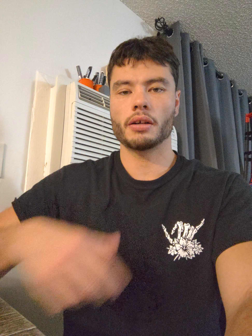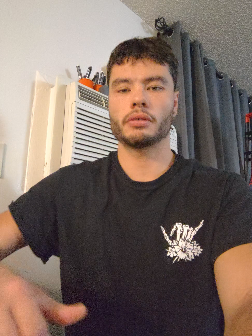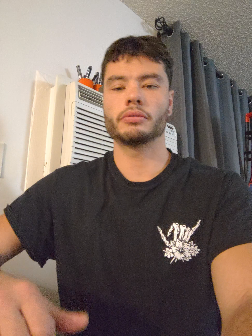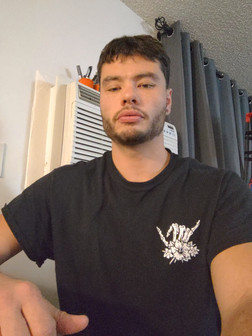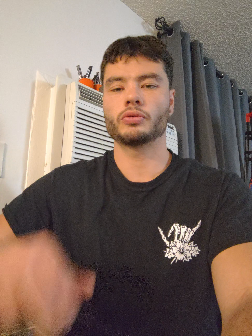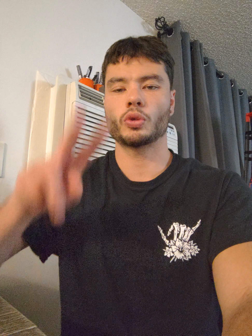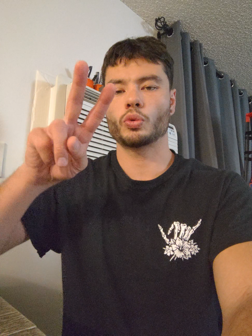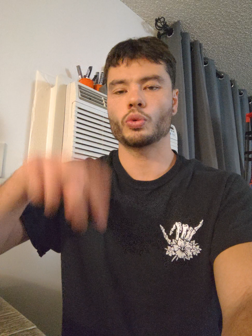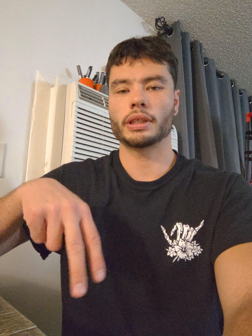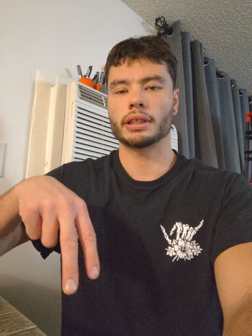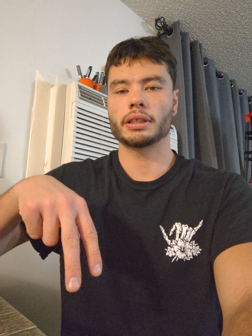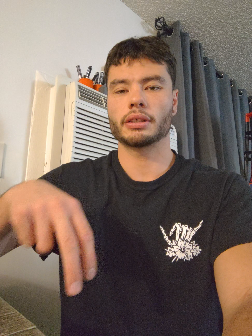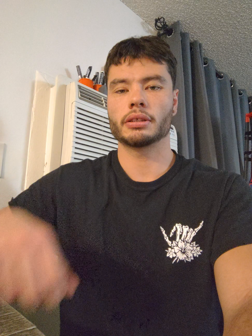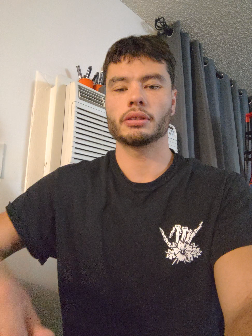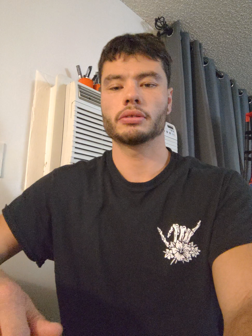read